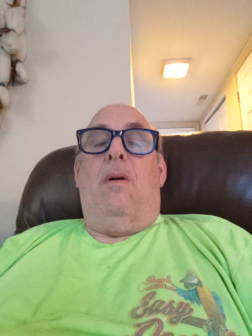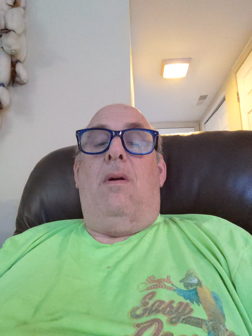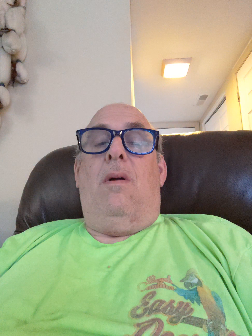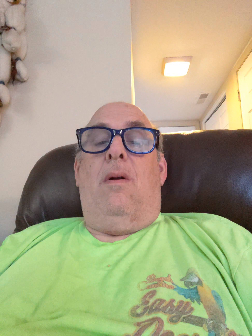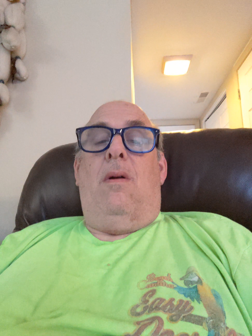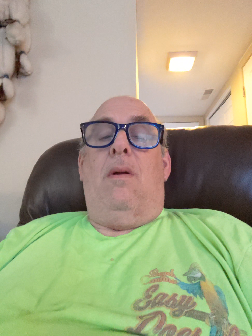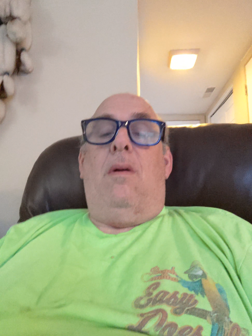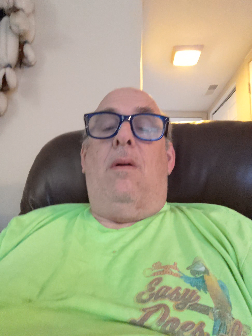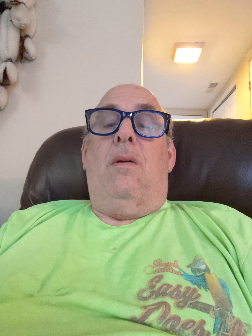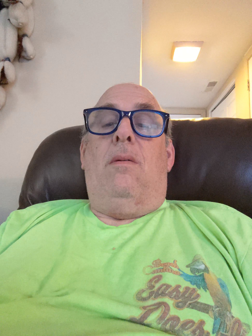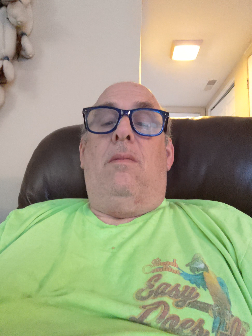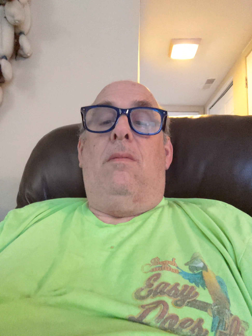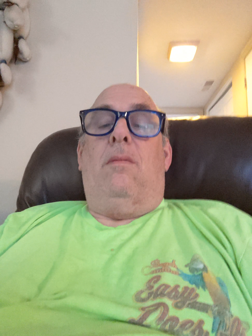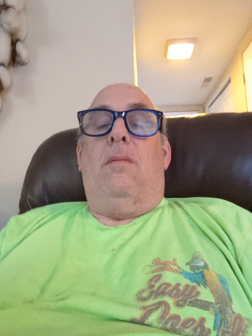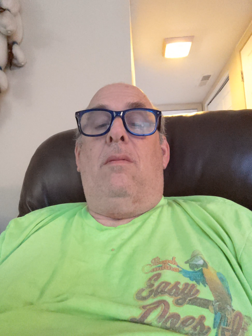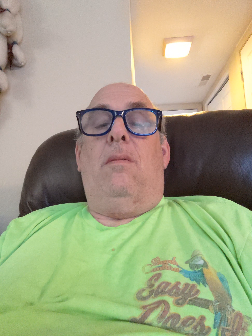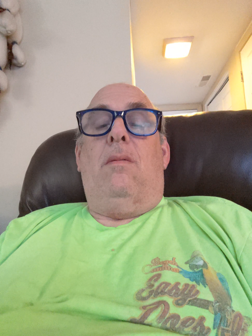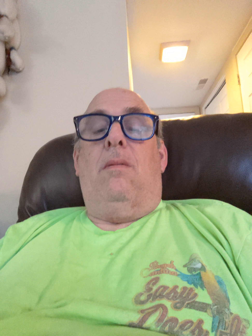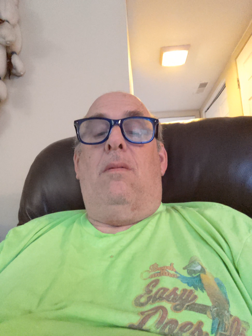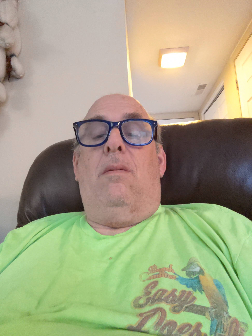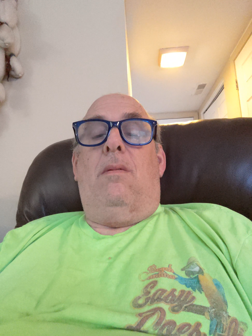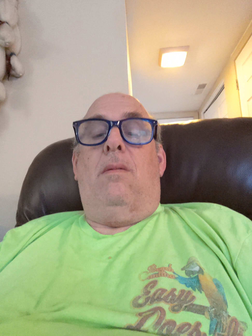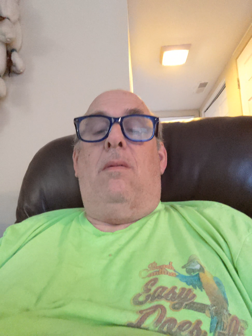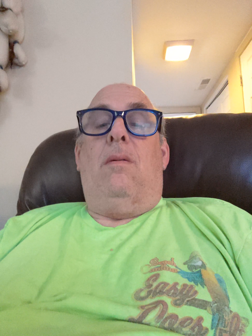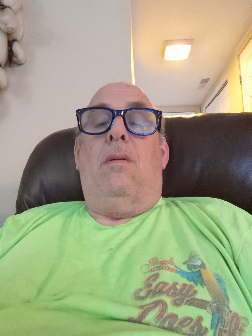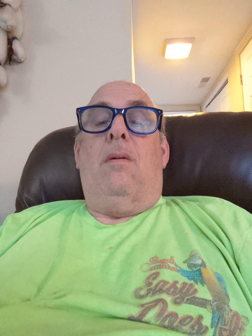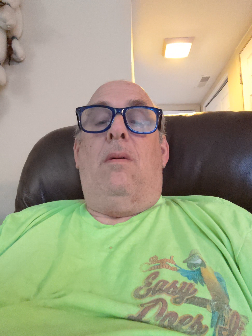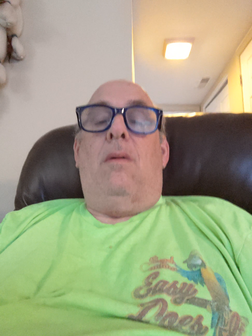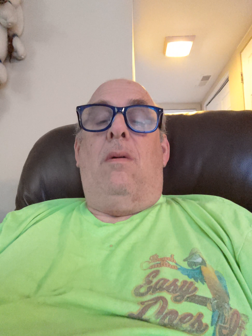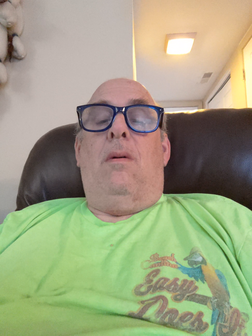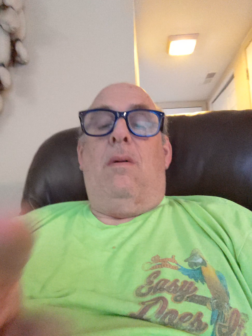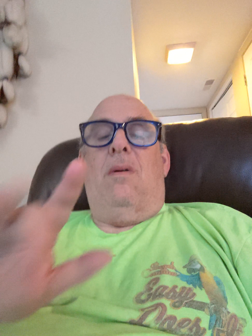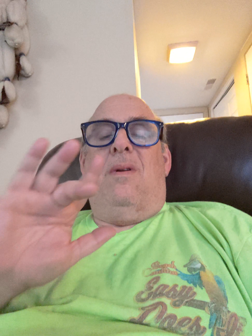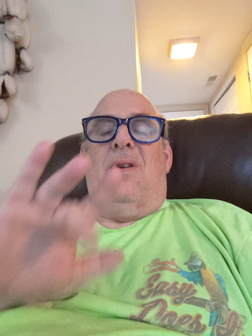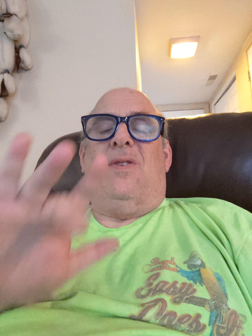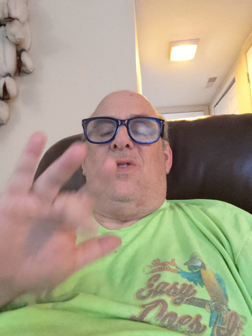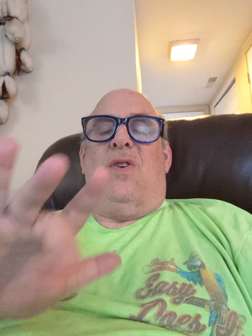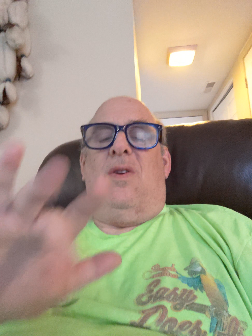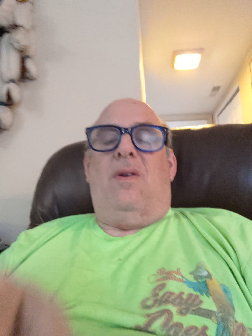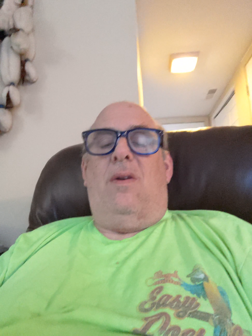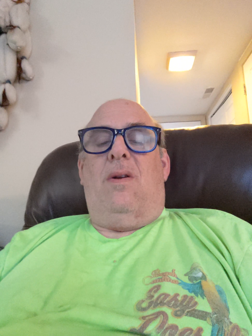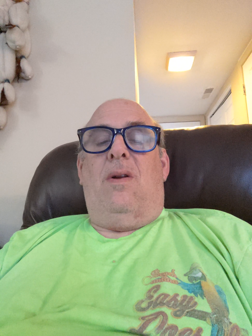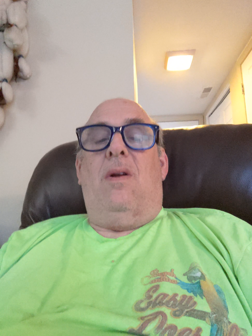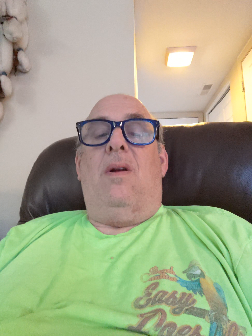touch